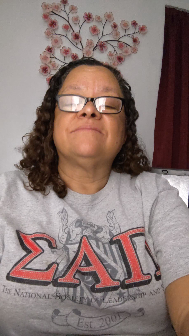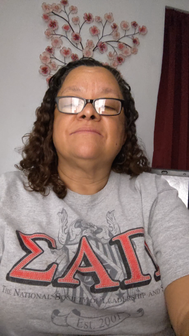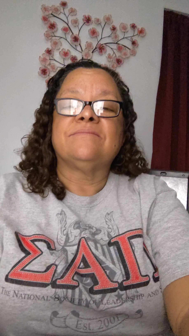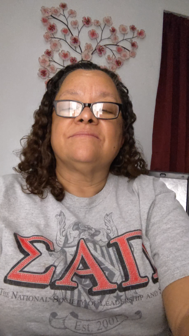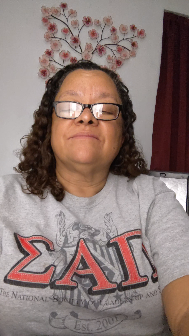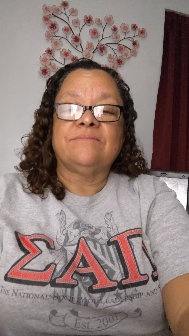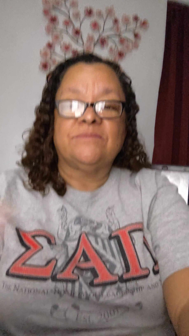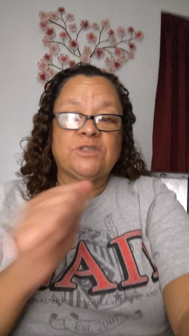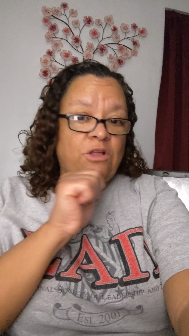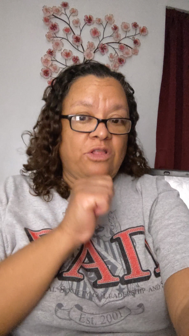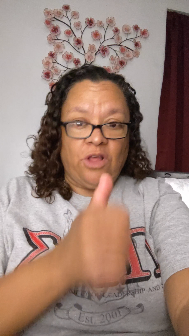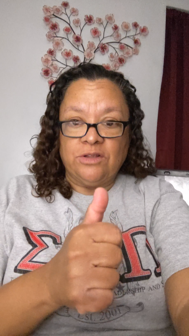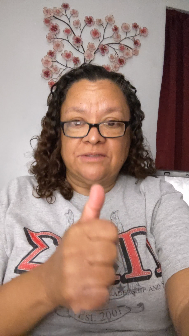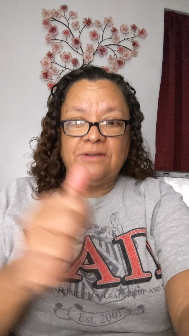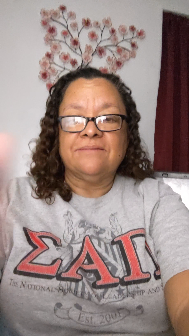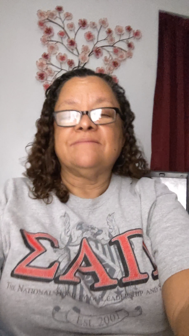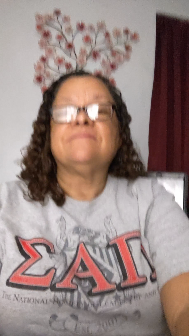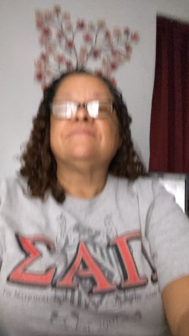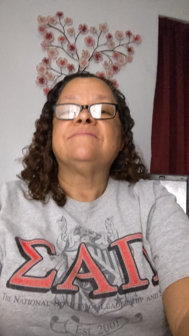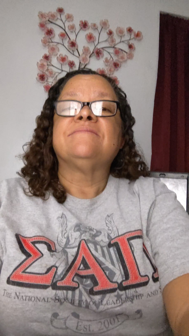don't